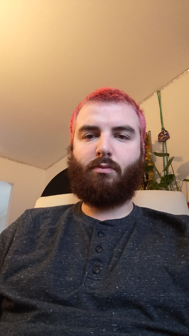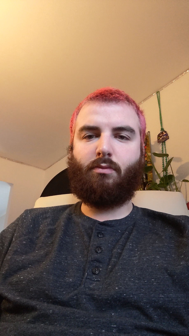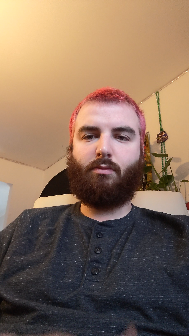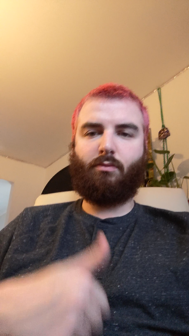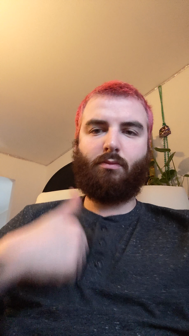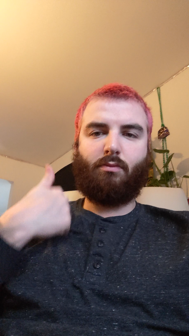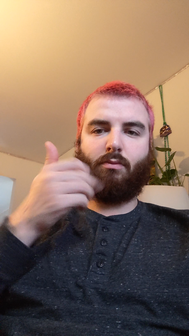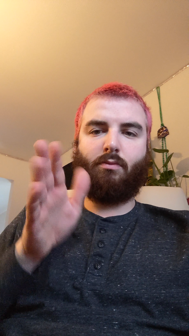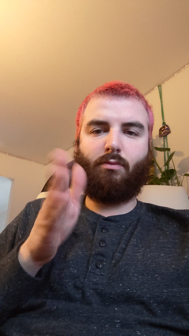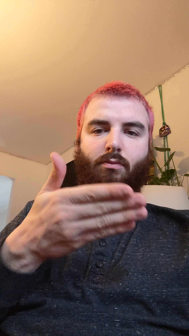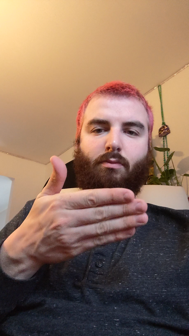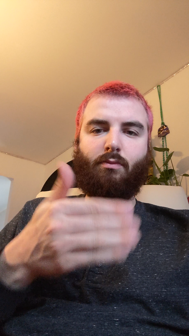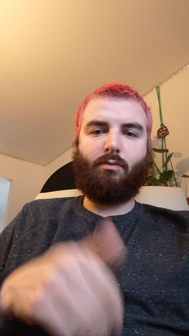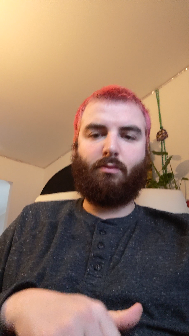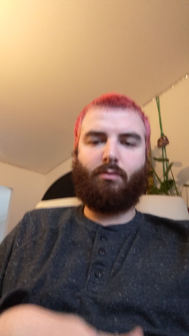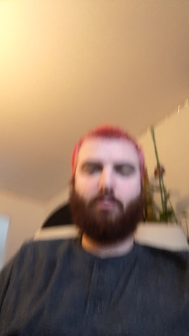living room